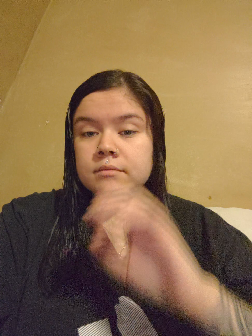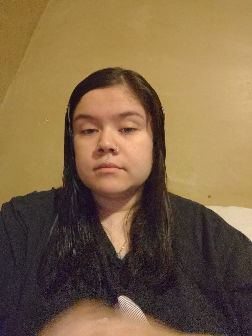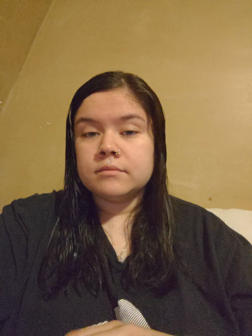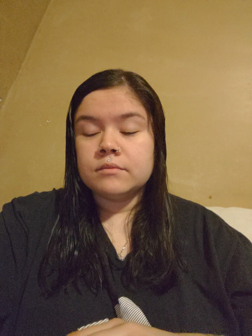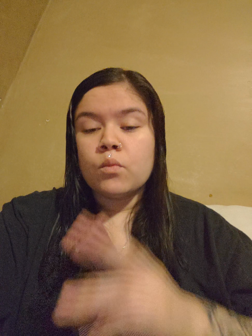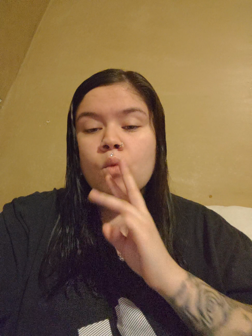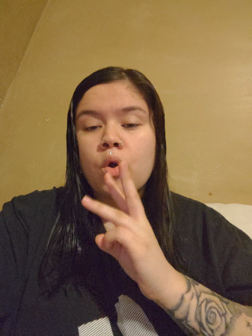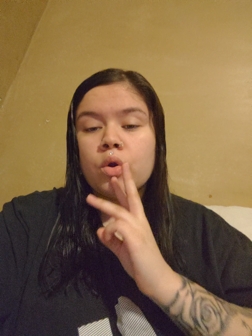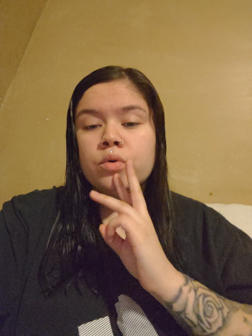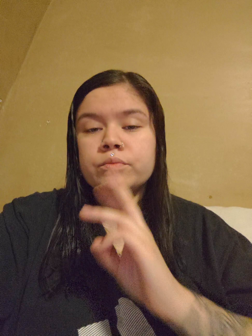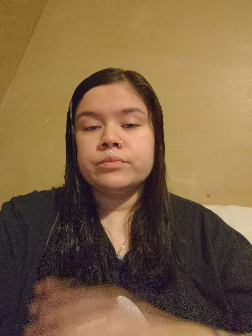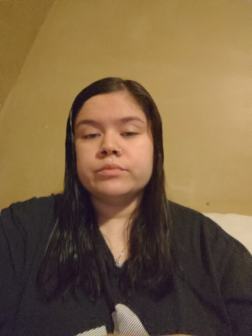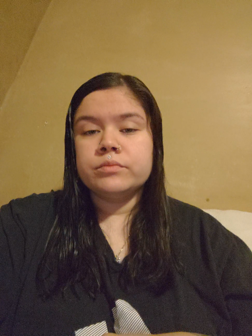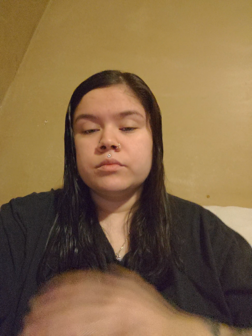water